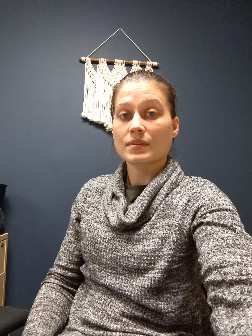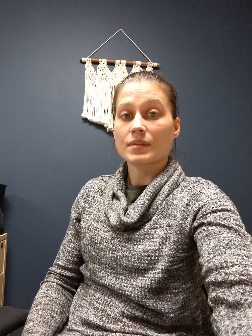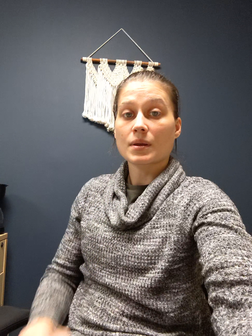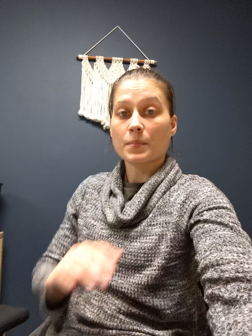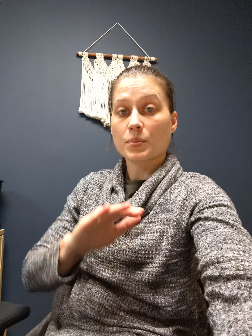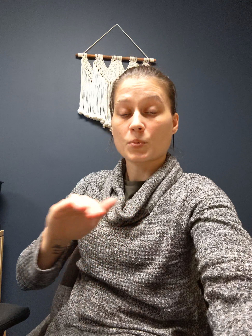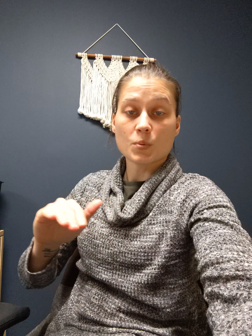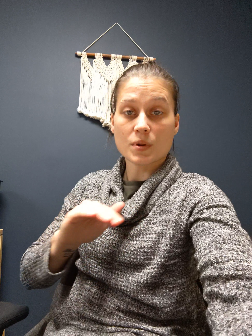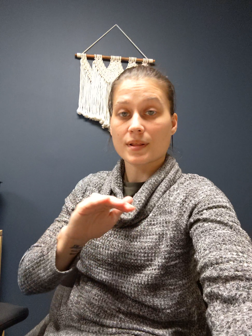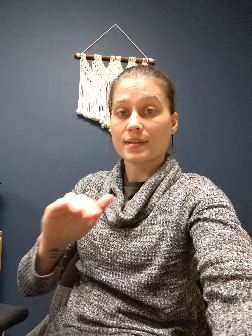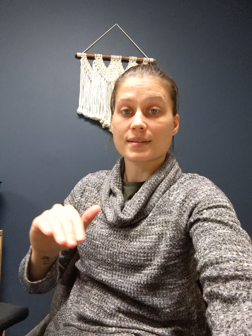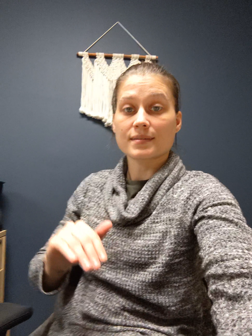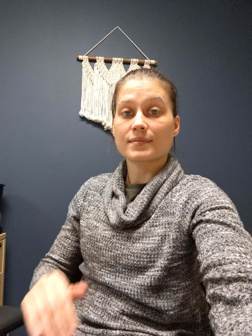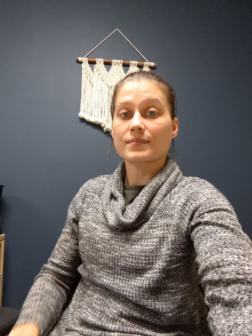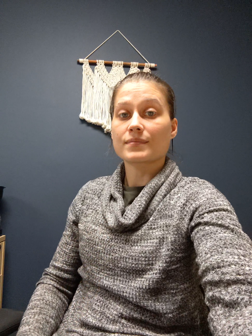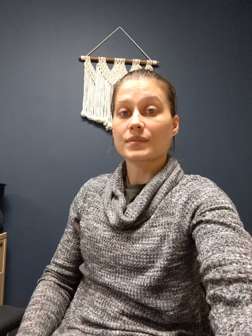pool